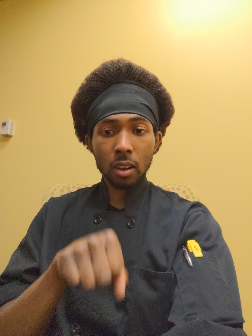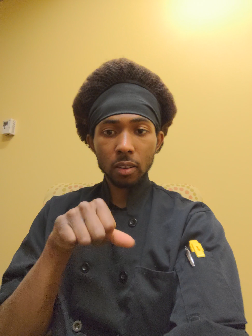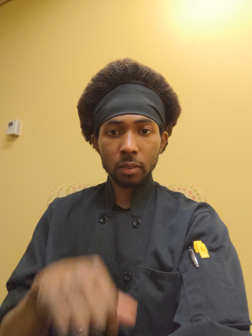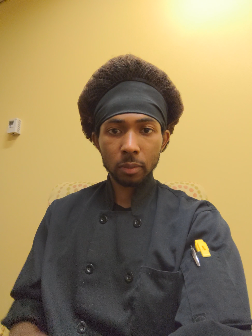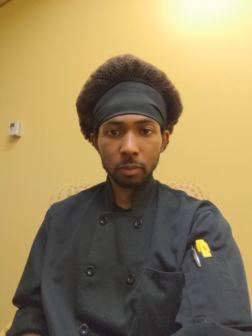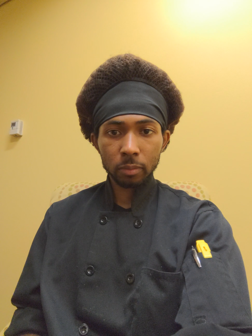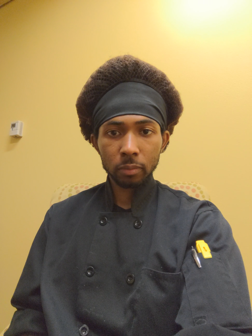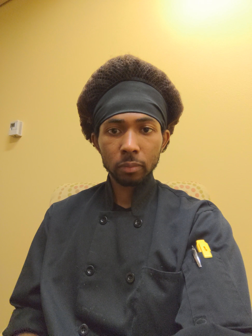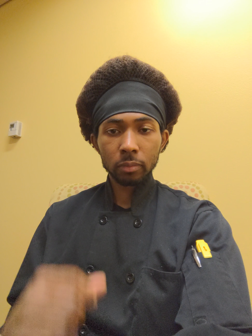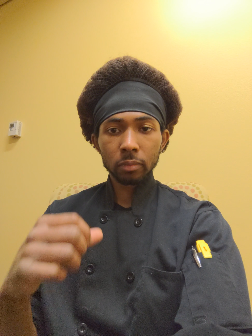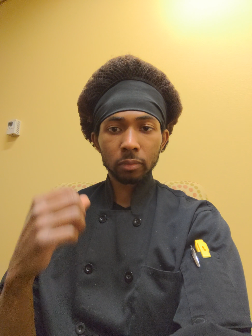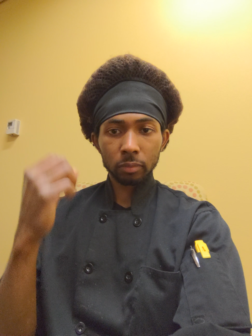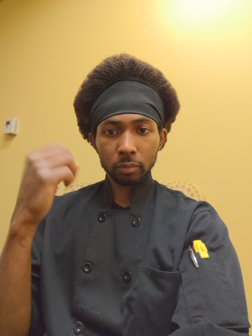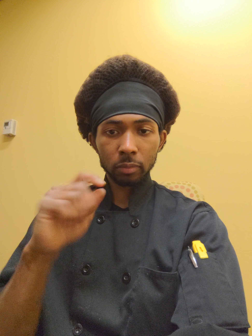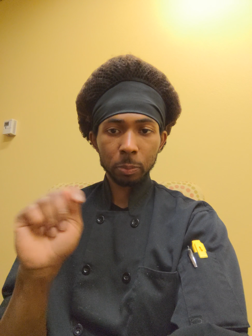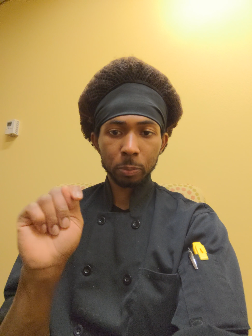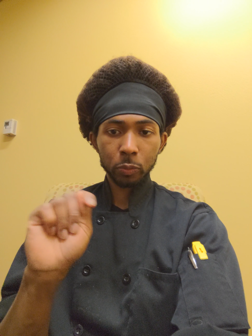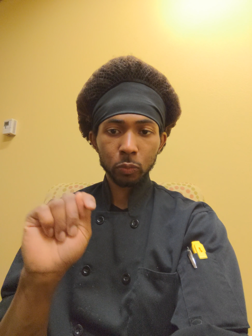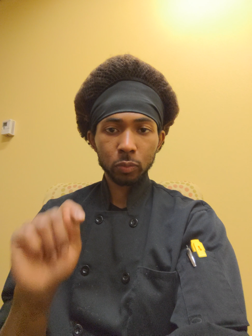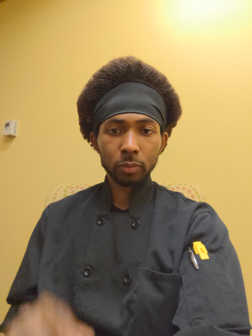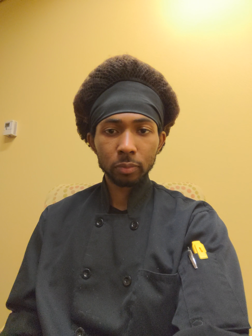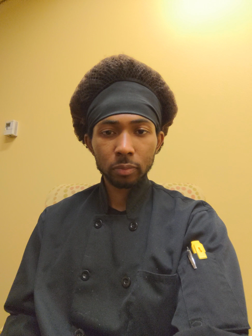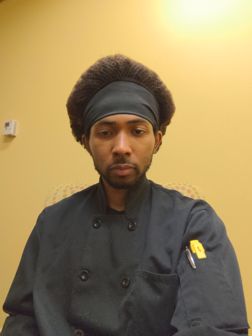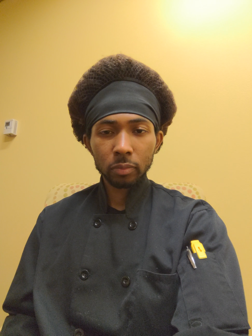bathroom